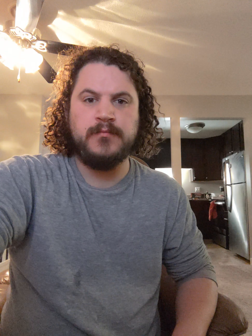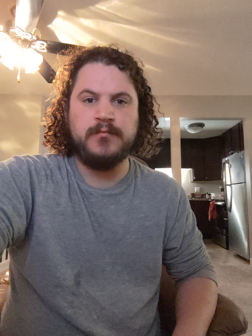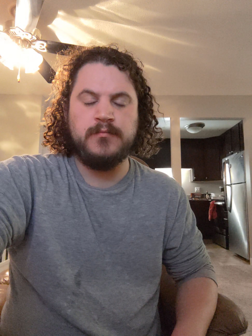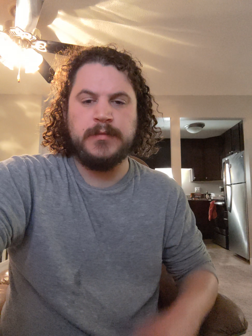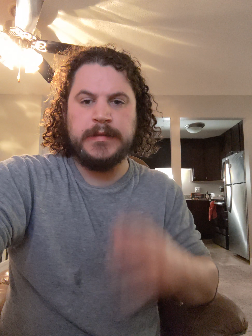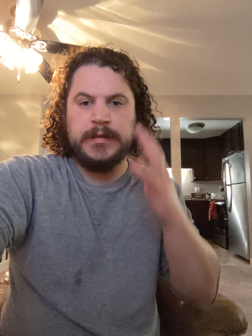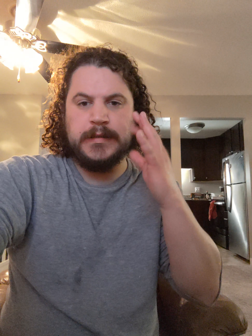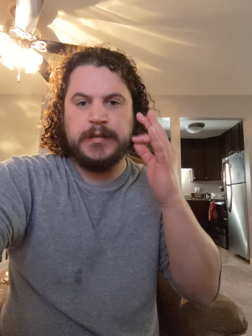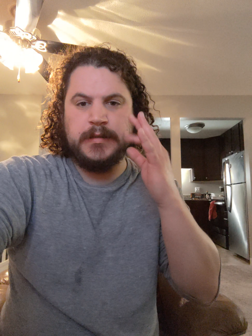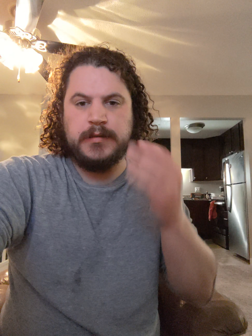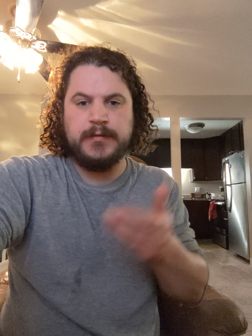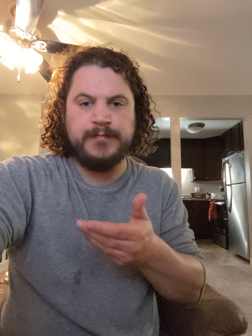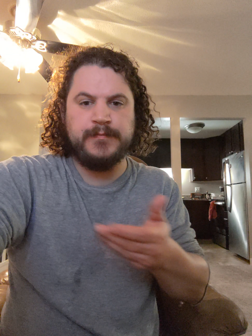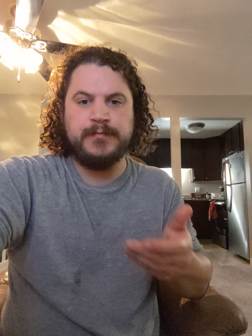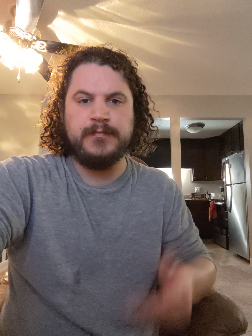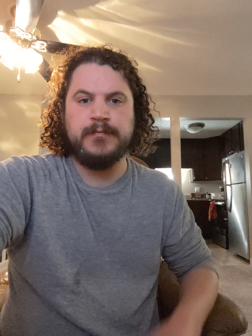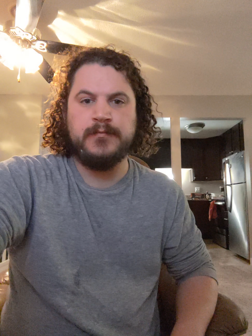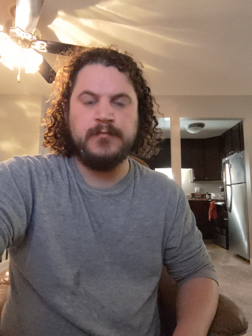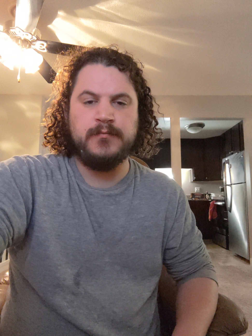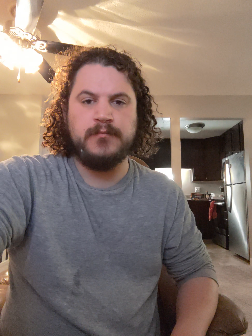kitty